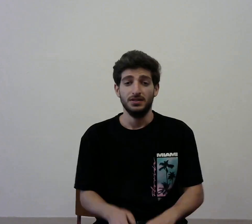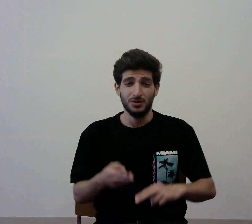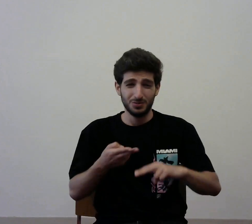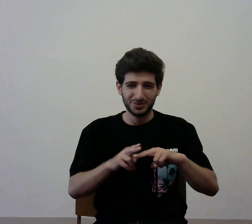bu